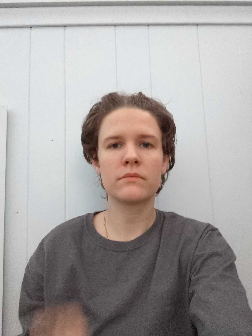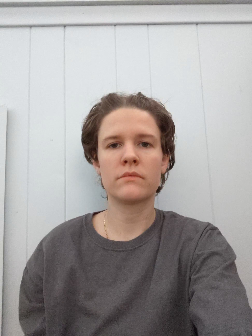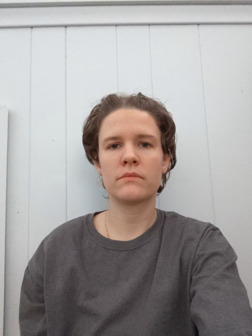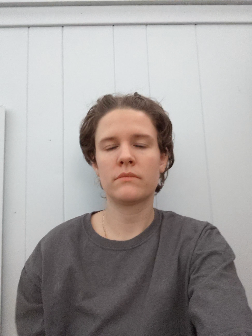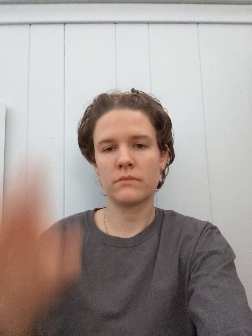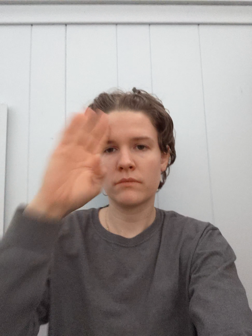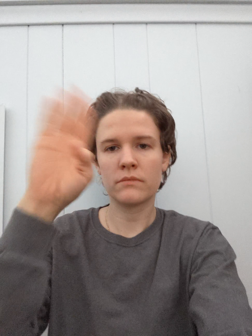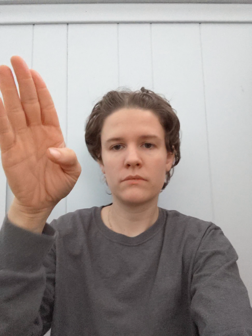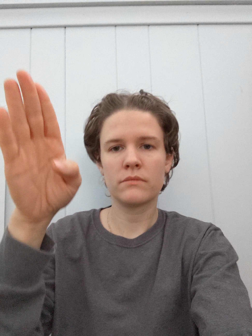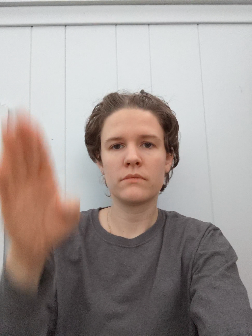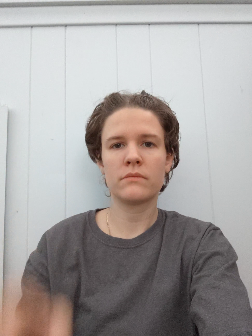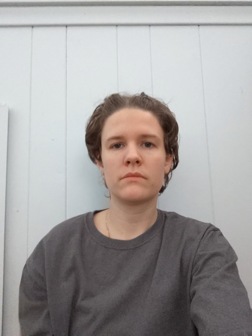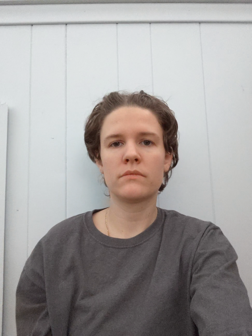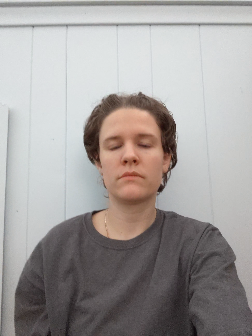hello